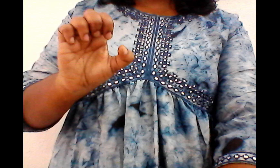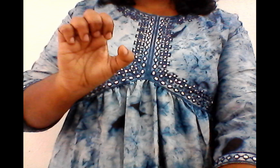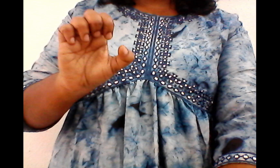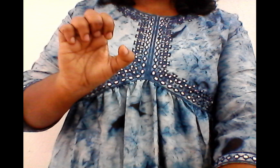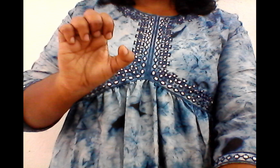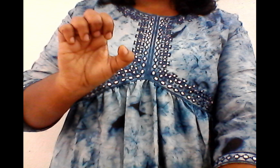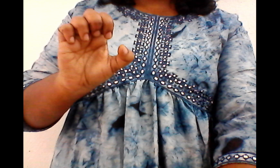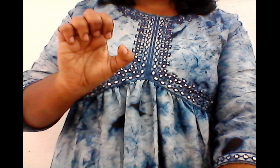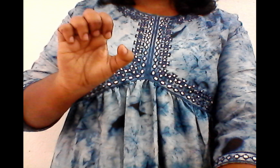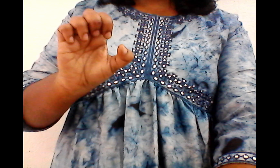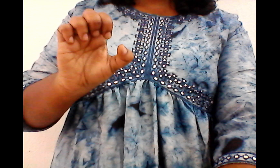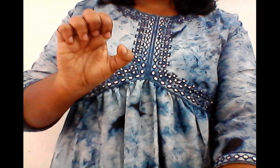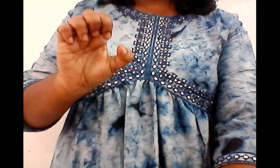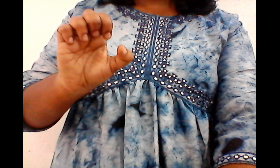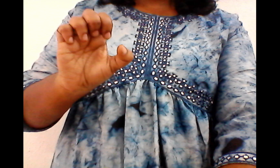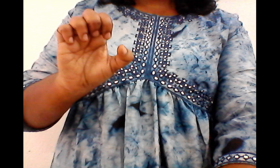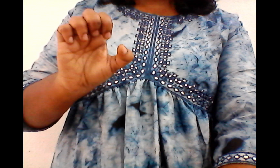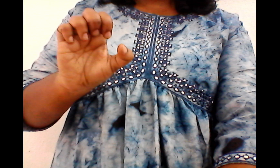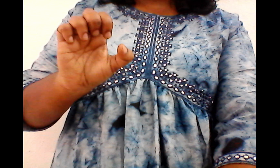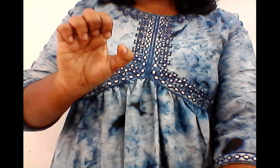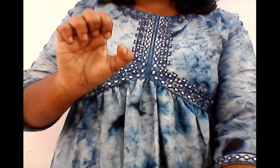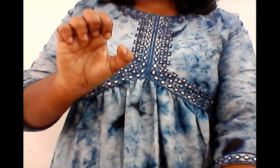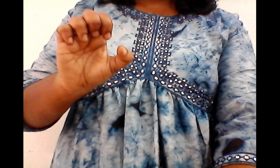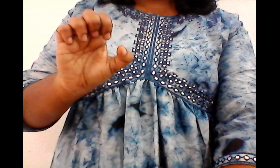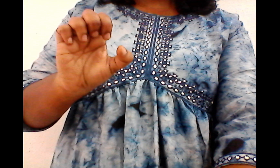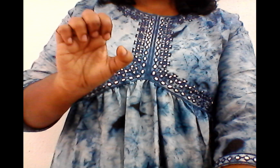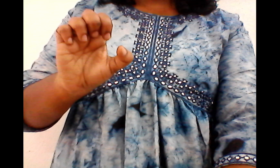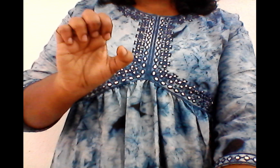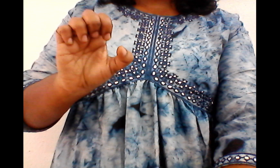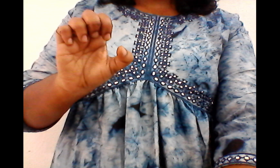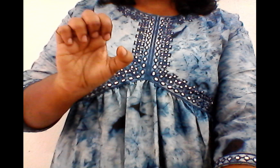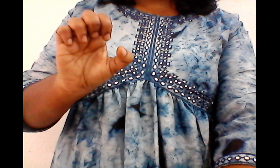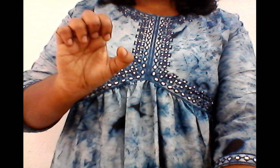ഇ